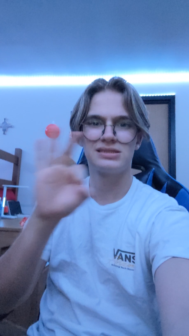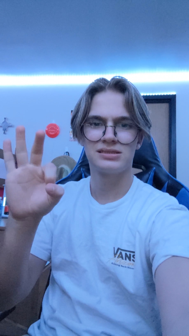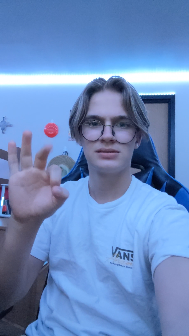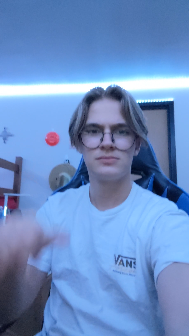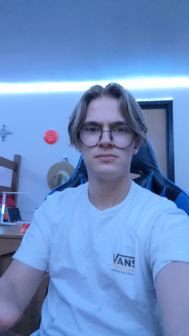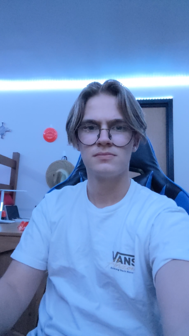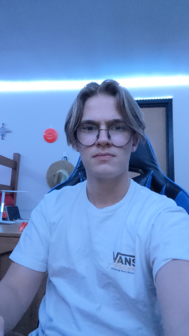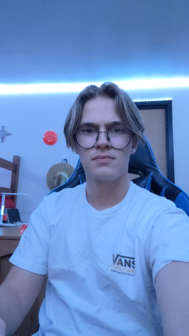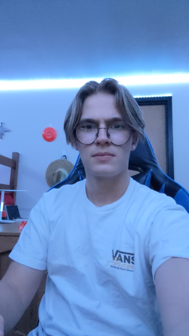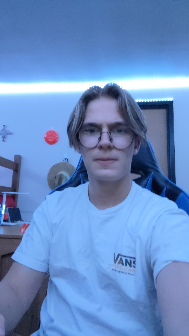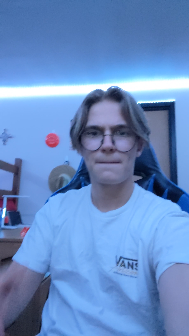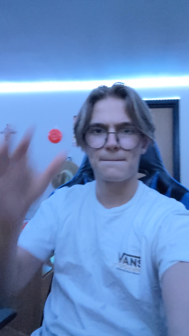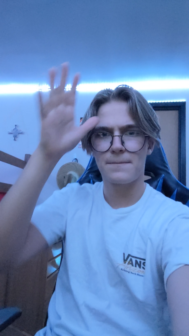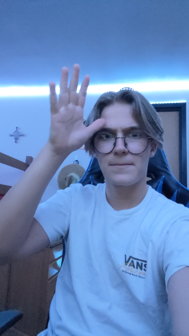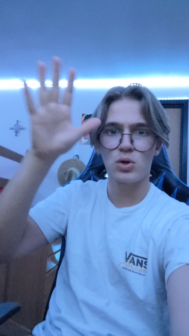moose